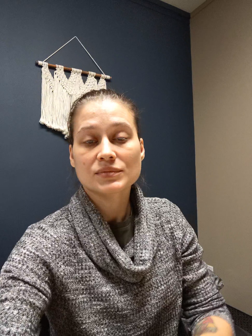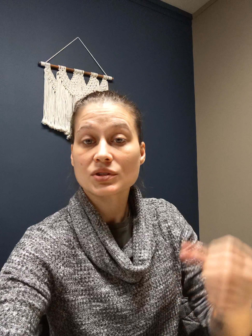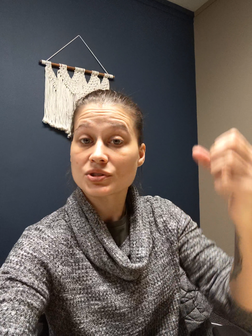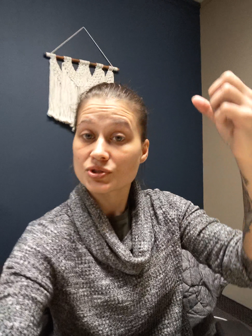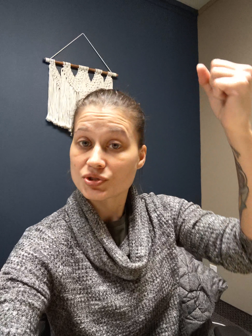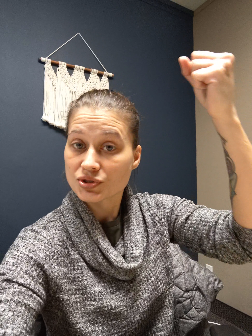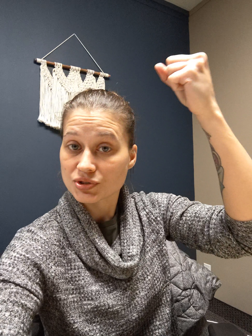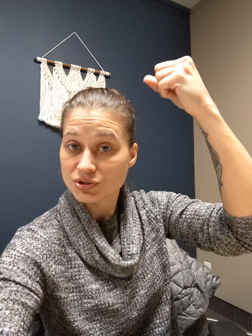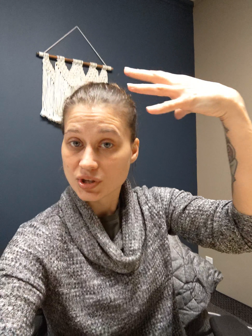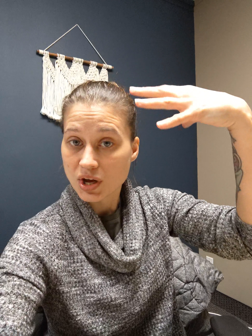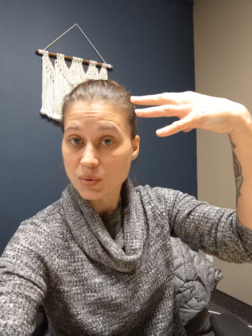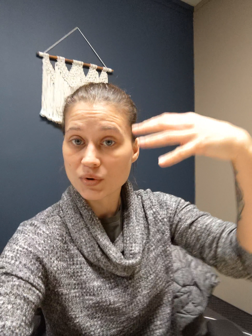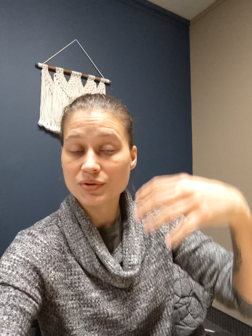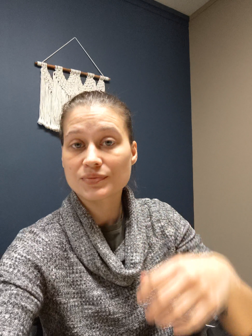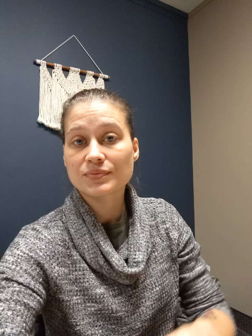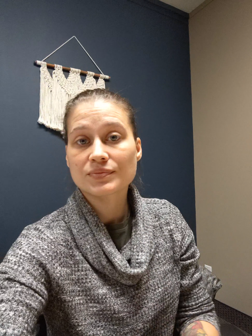shower